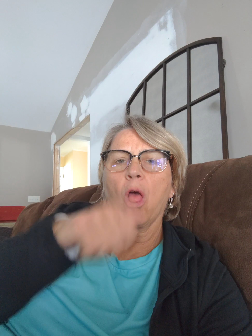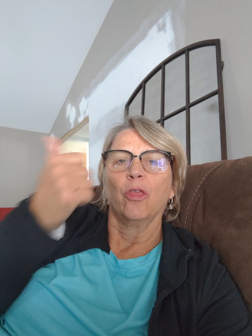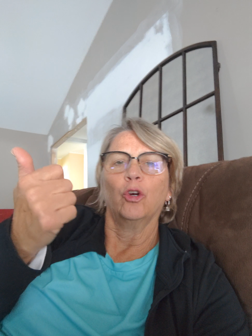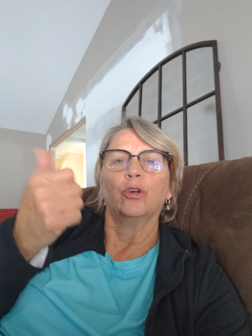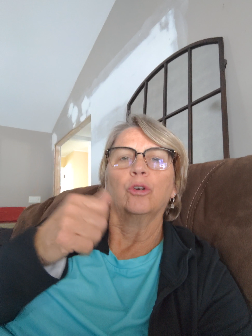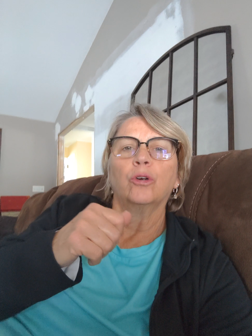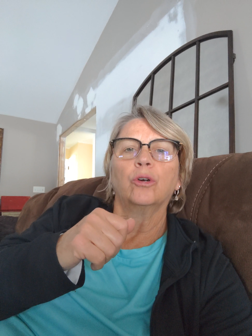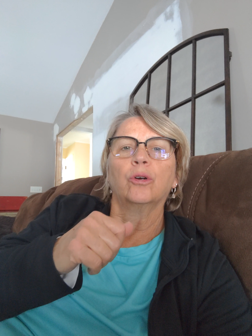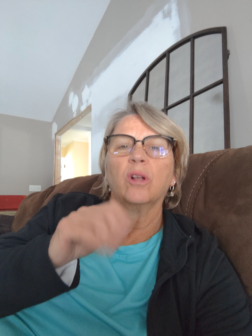another